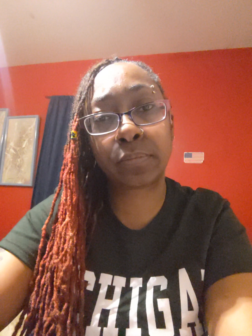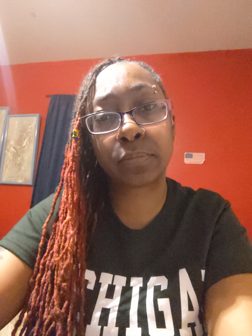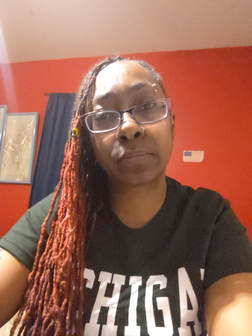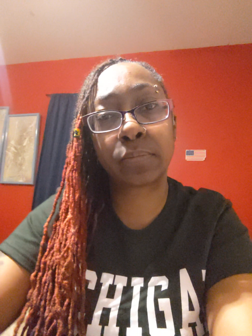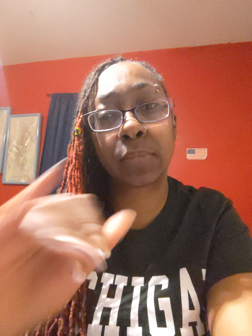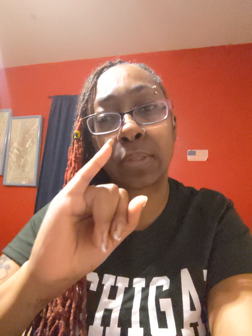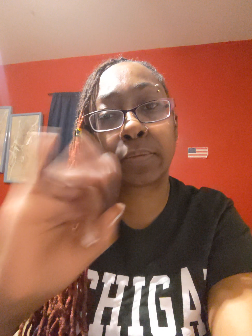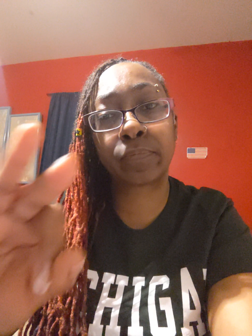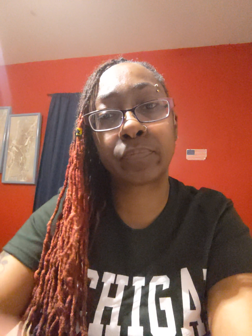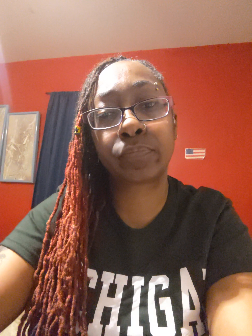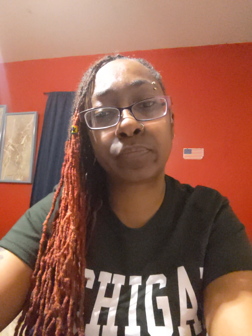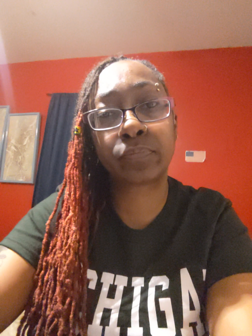if